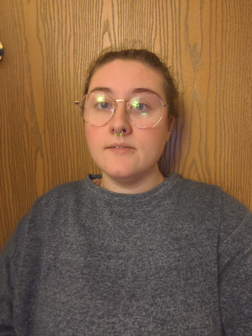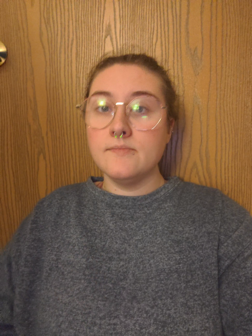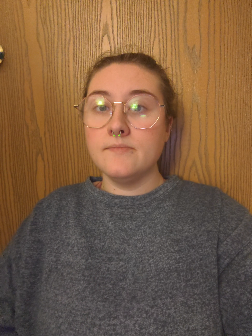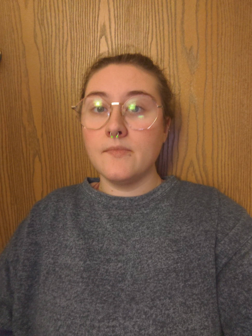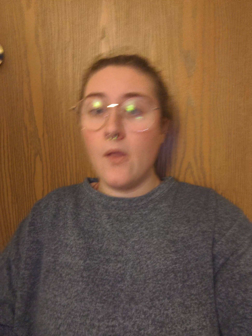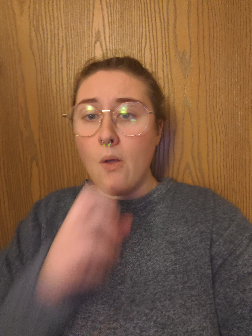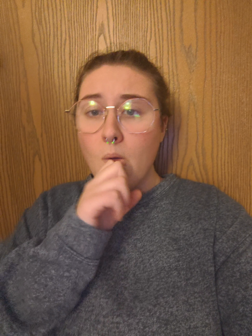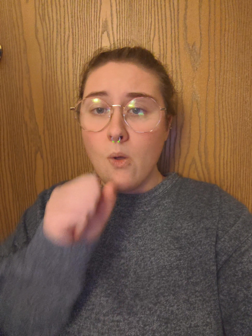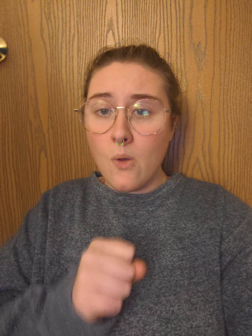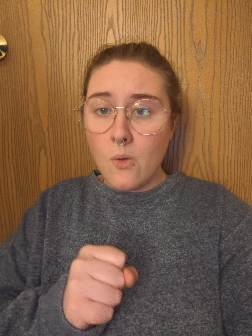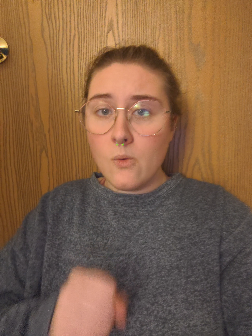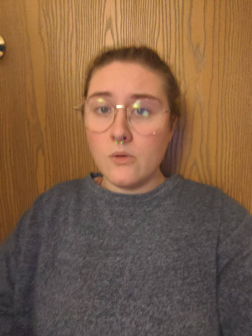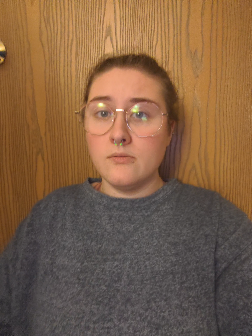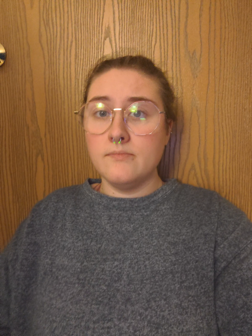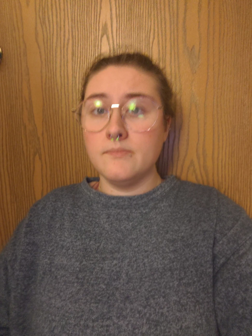old